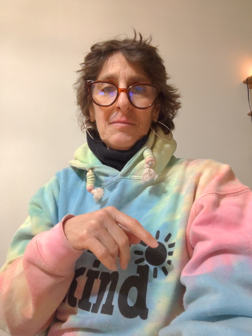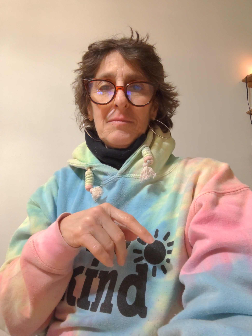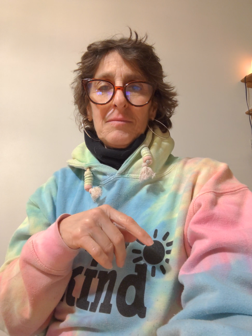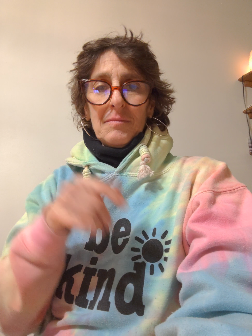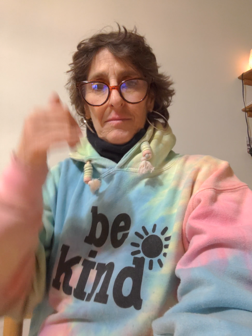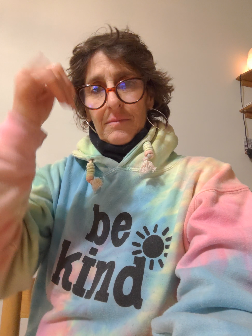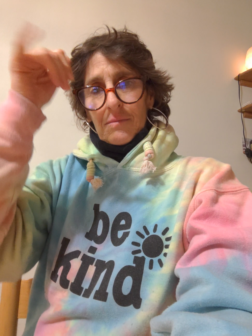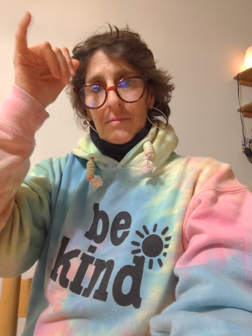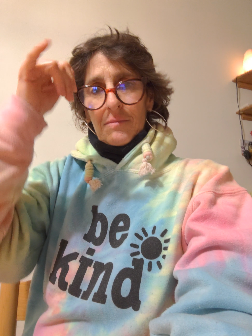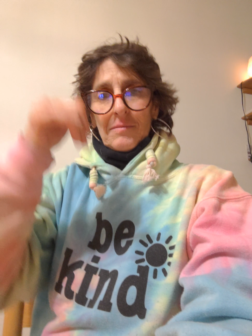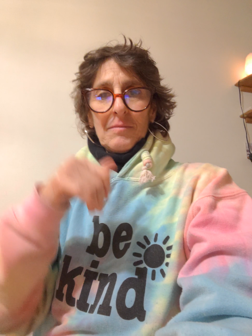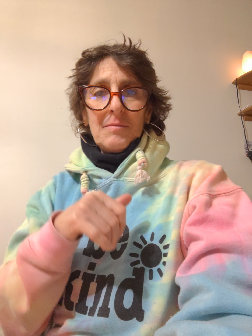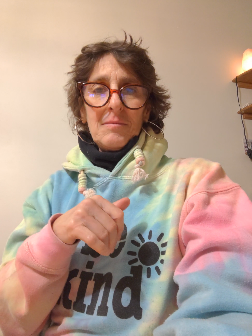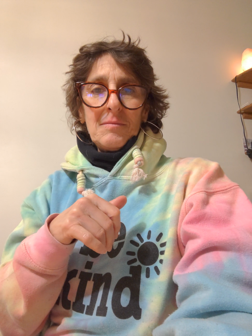cow